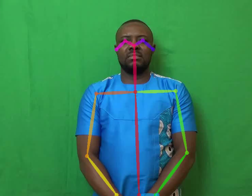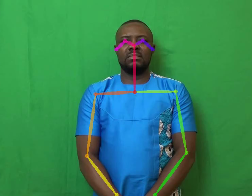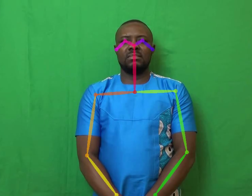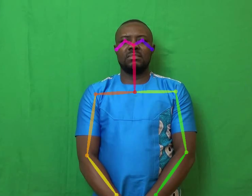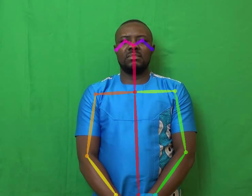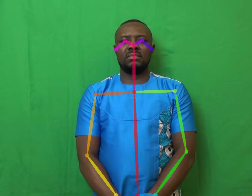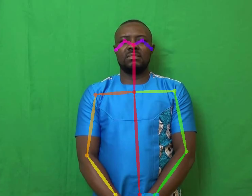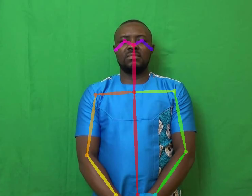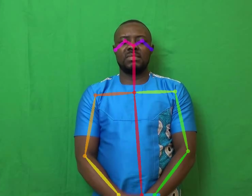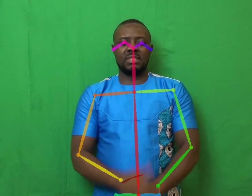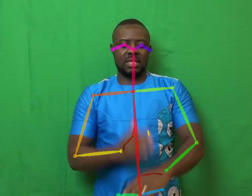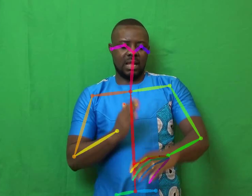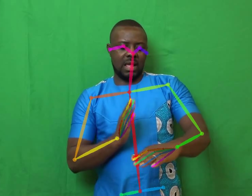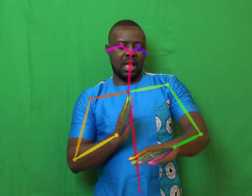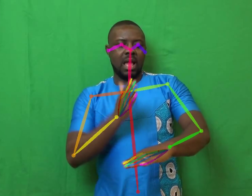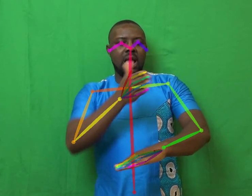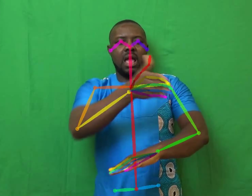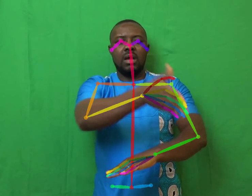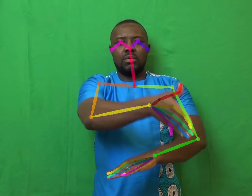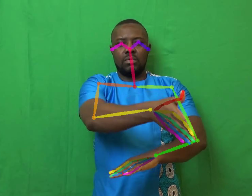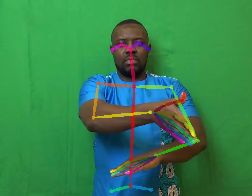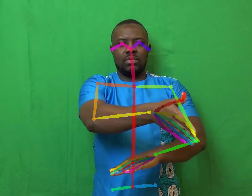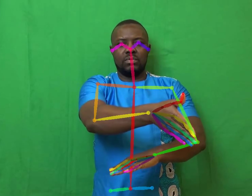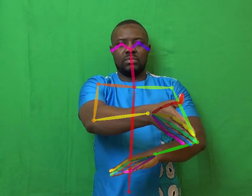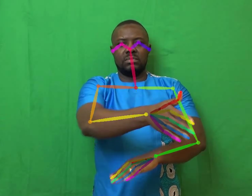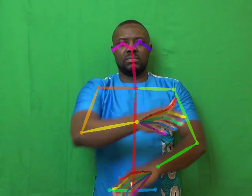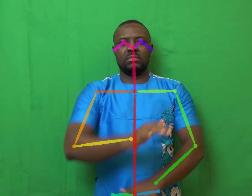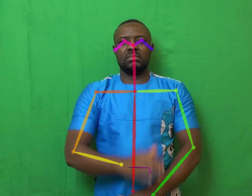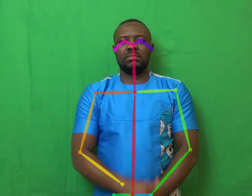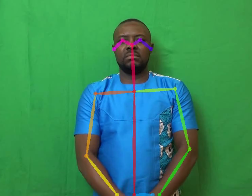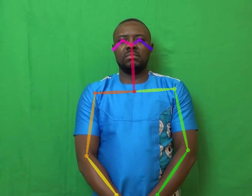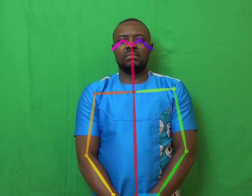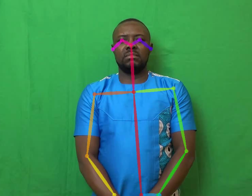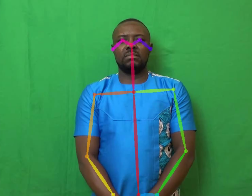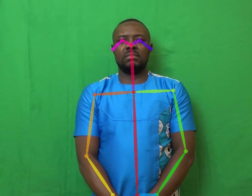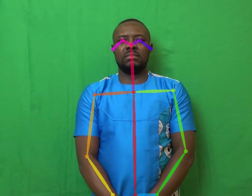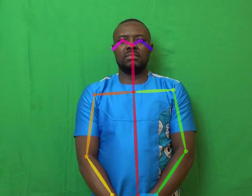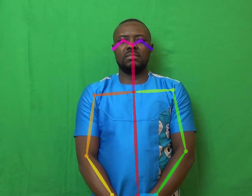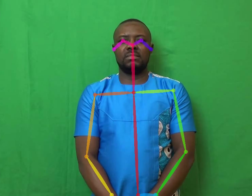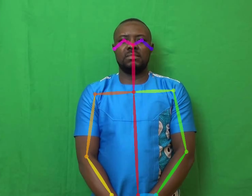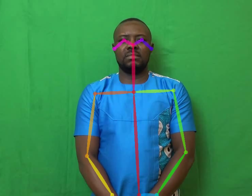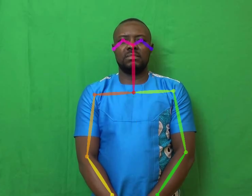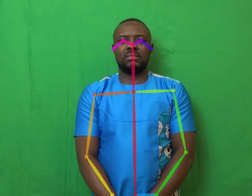across